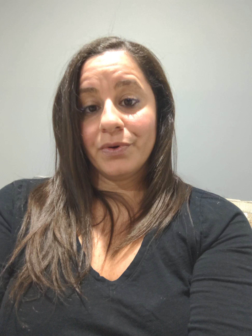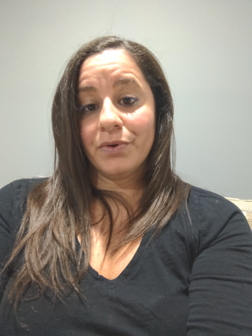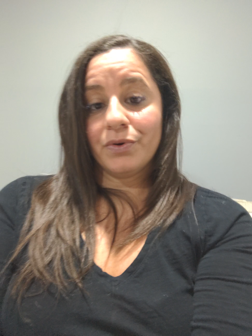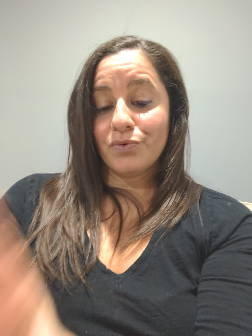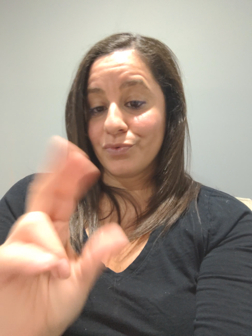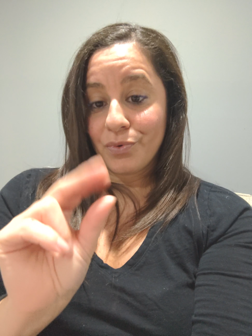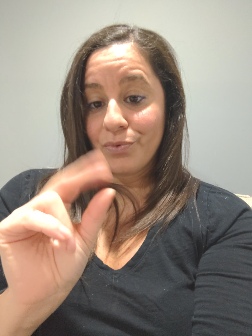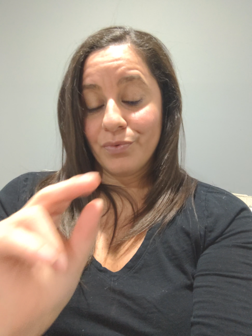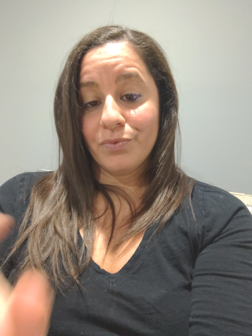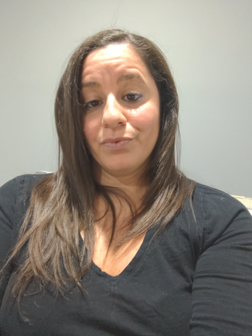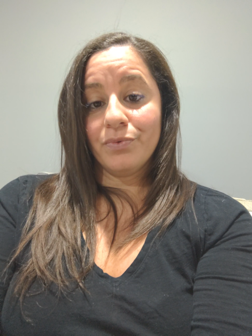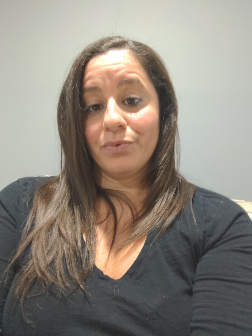no